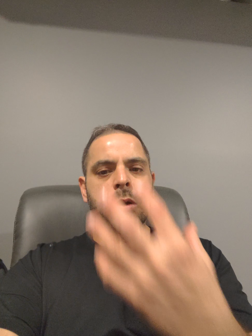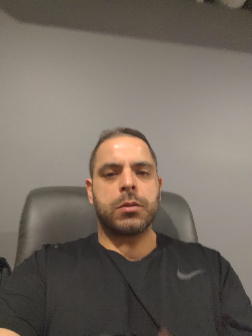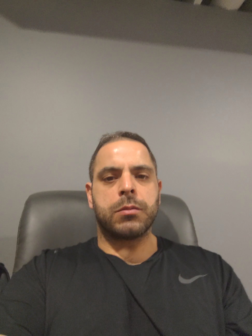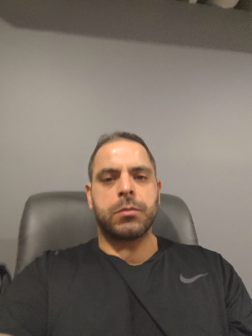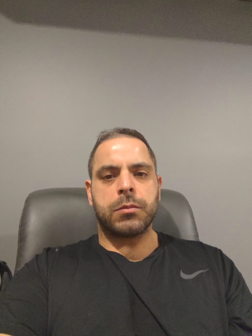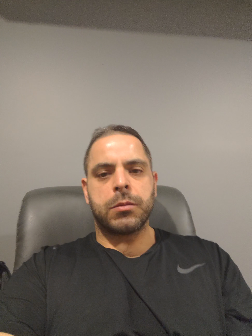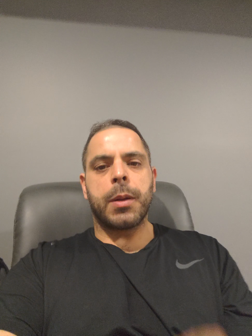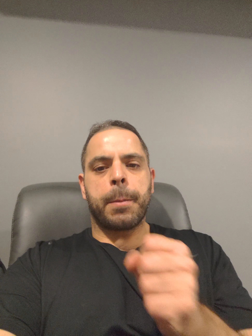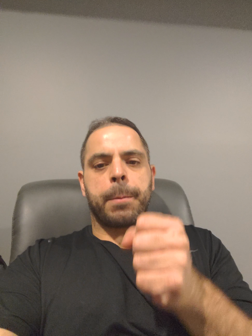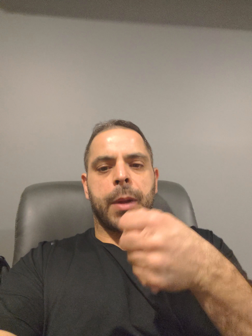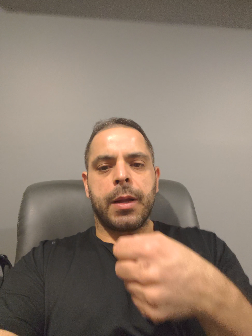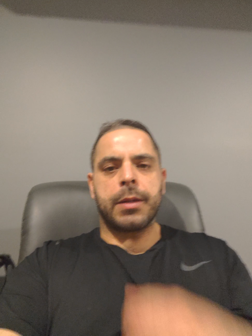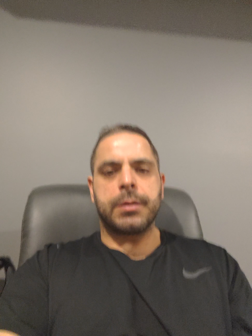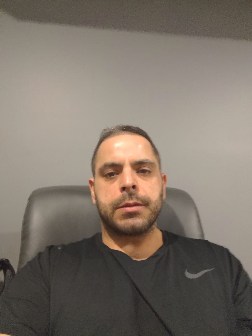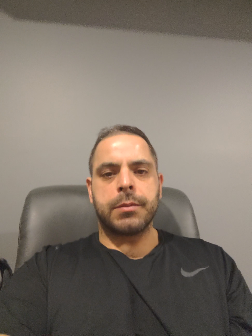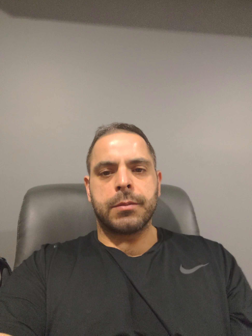make